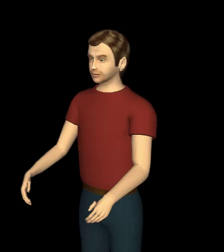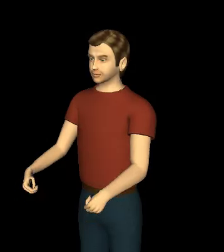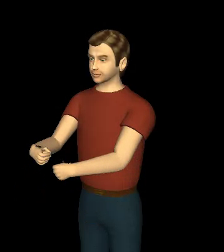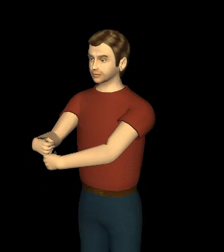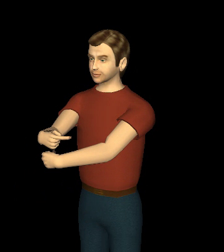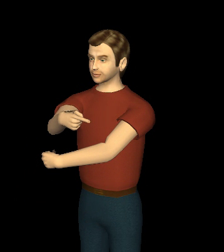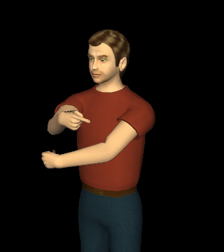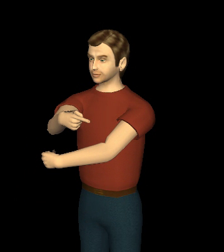يتخلص من